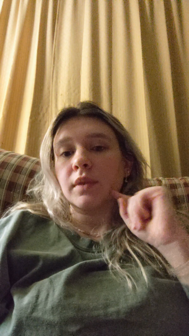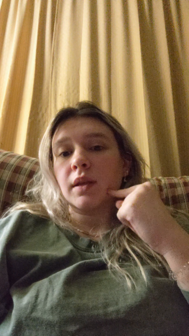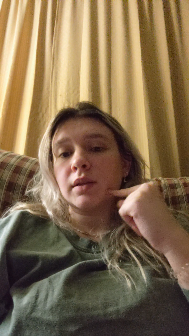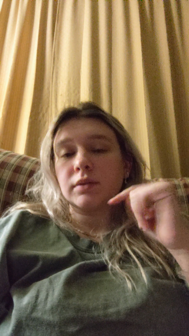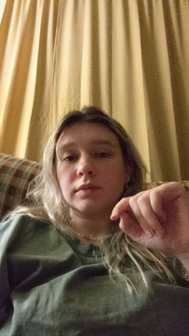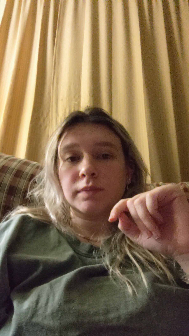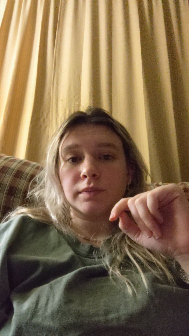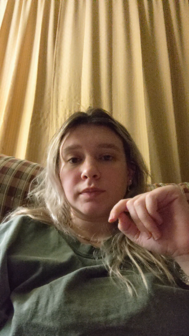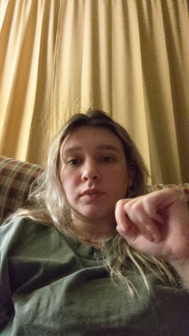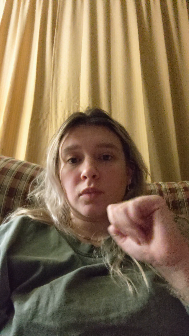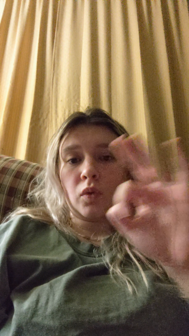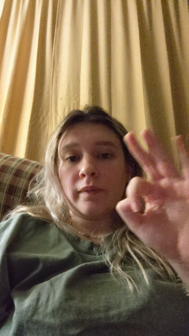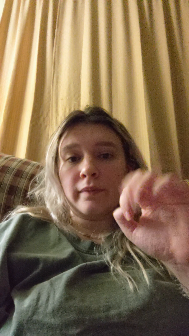of